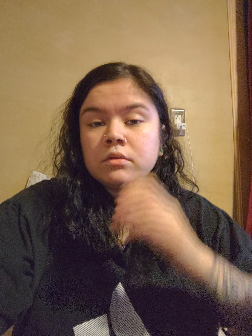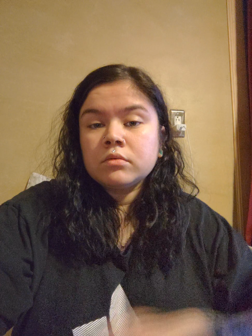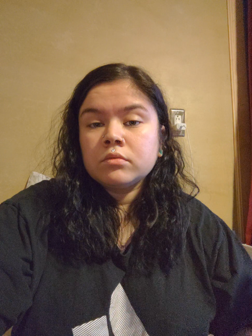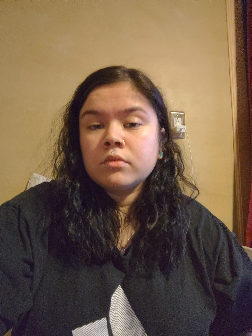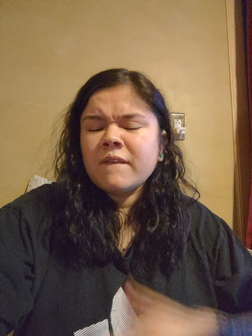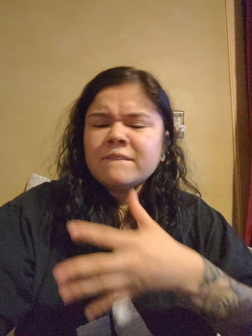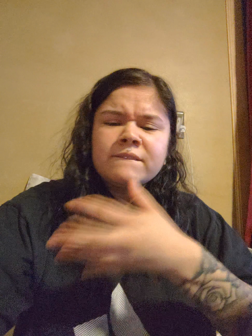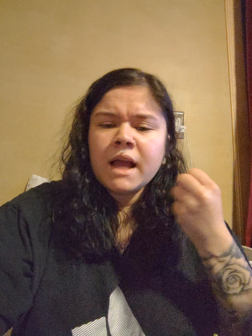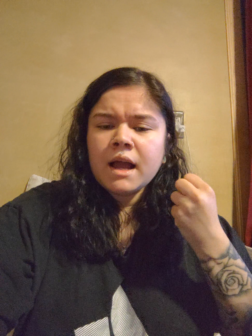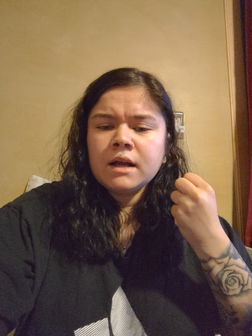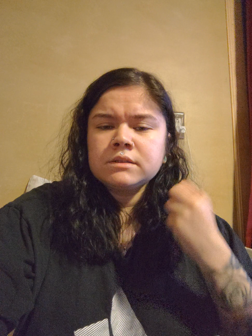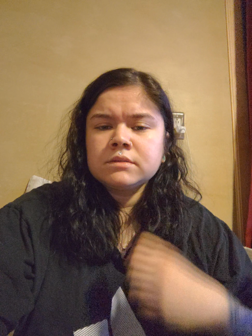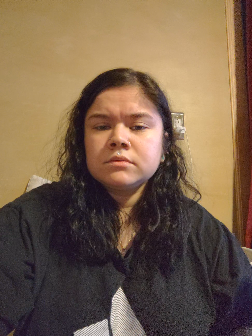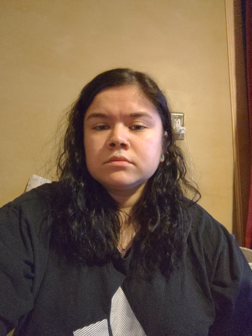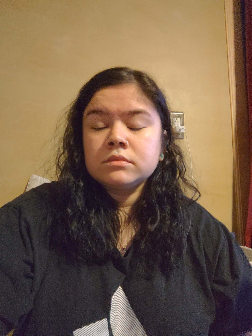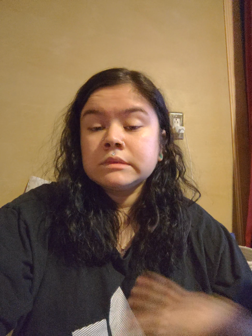fast